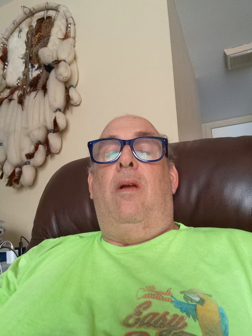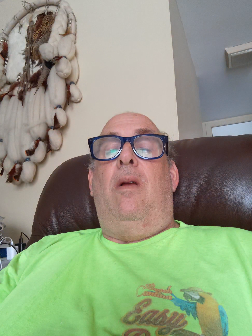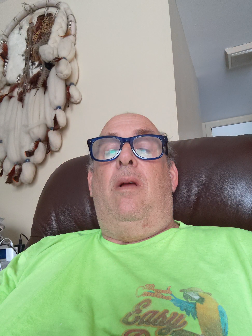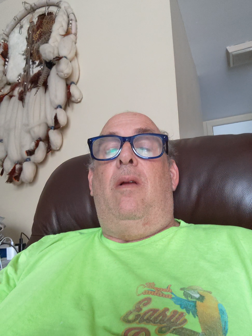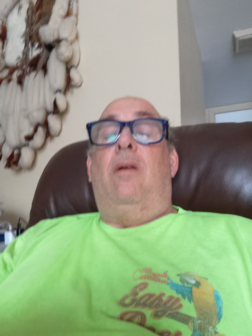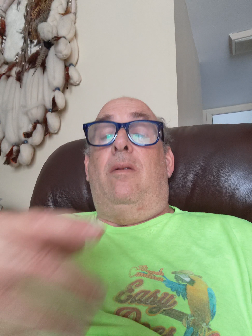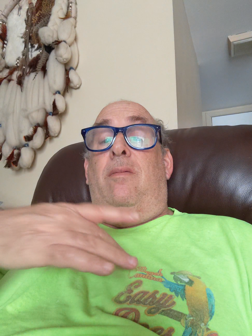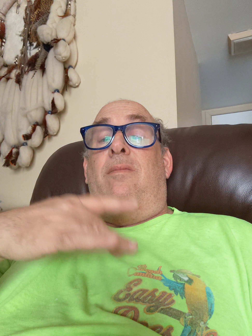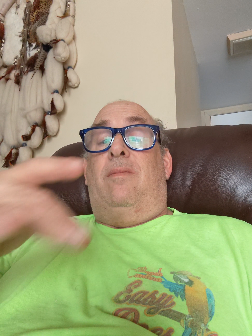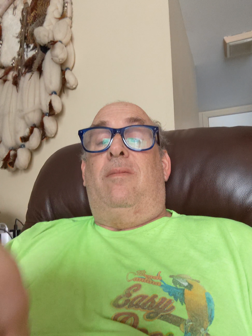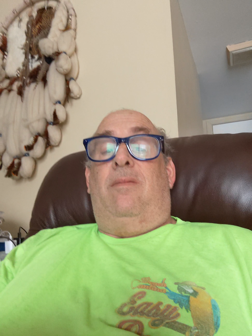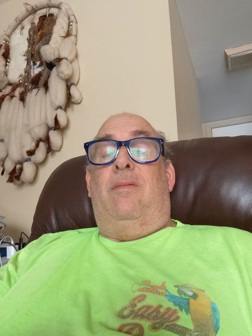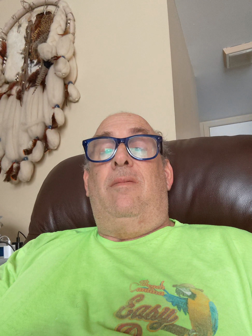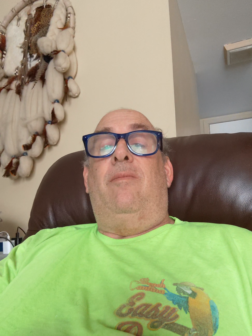like